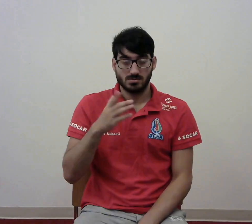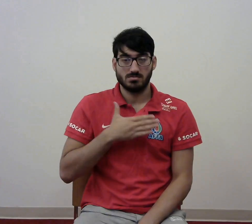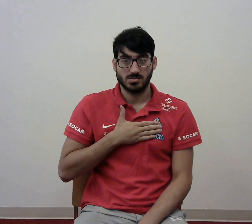mən